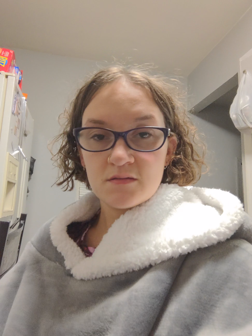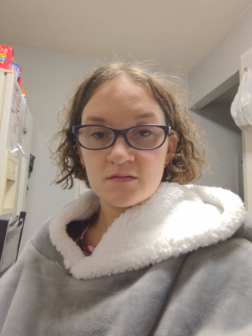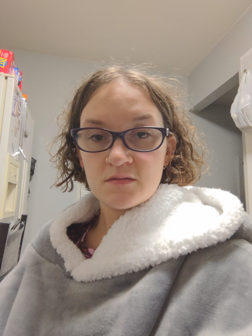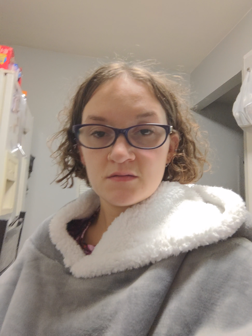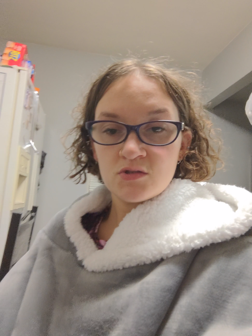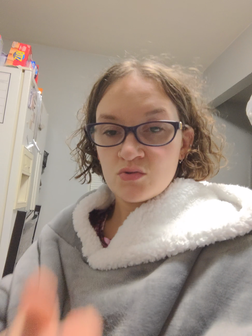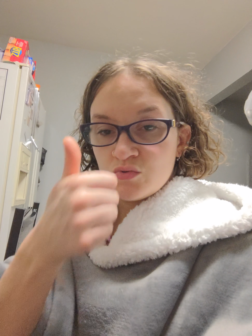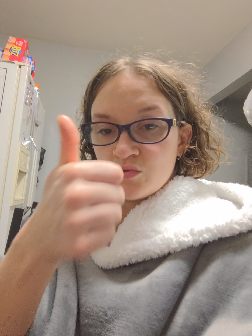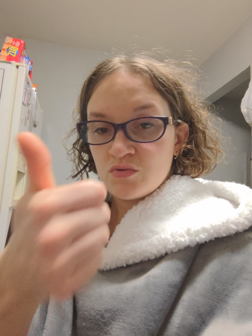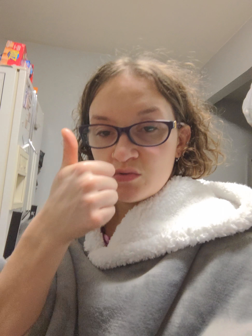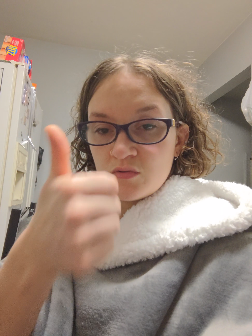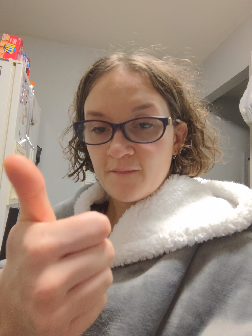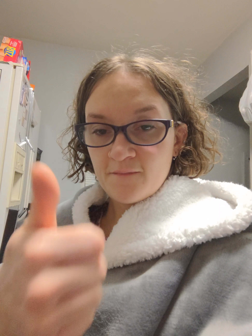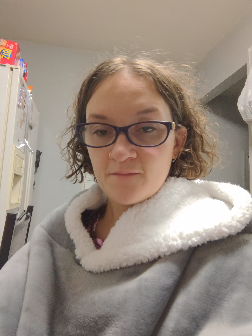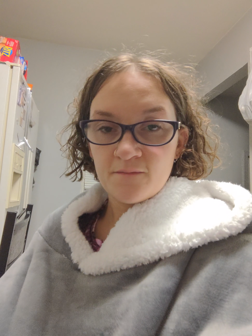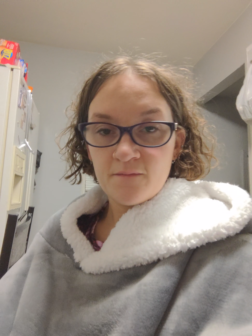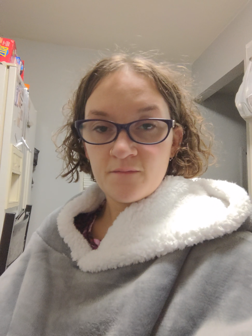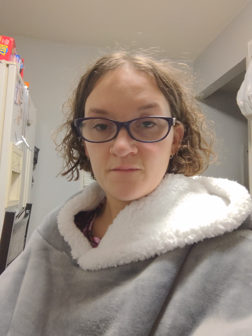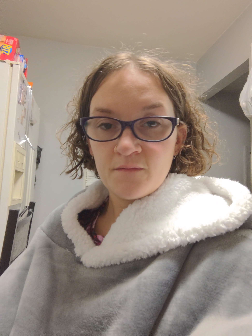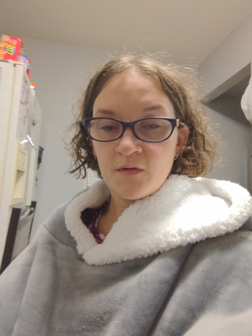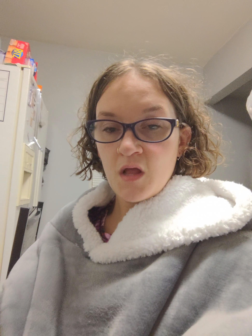yourself